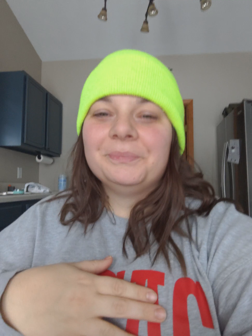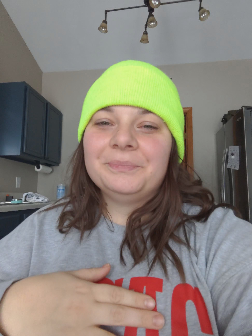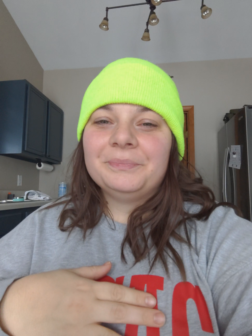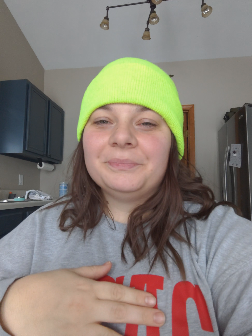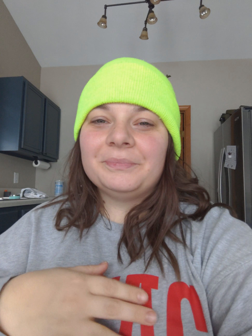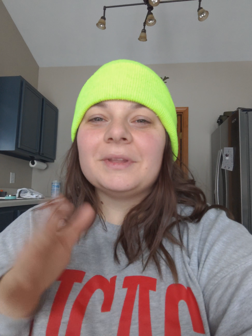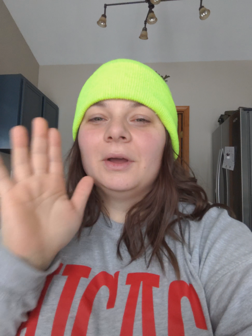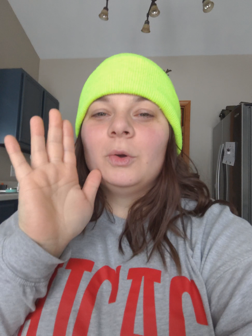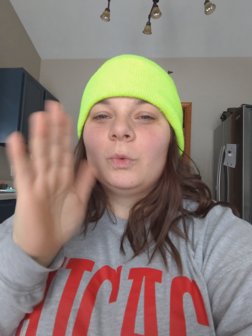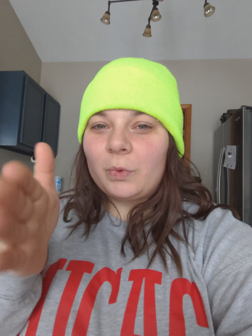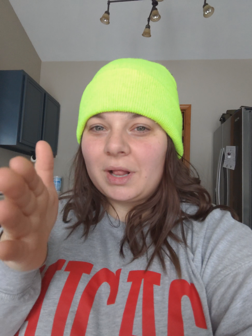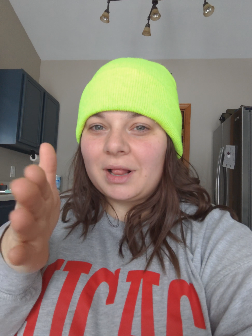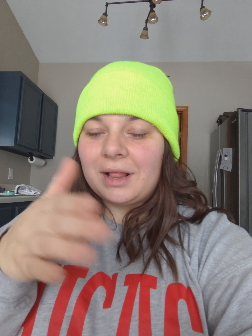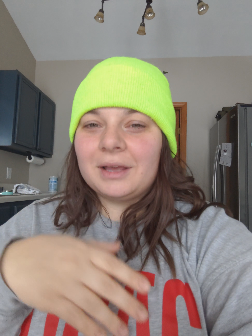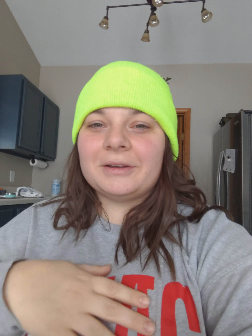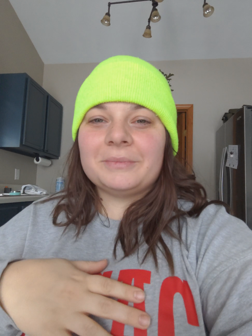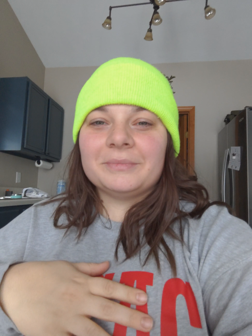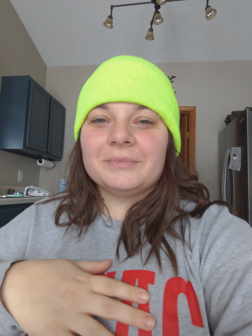will